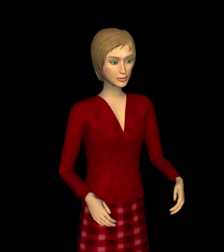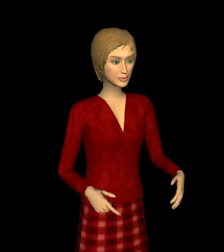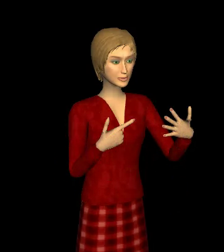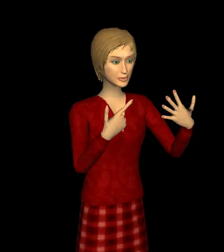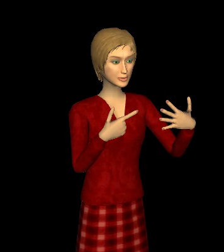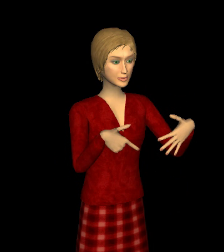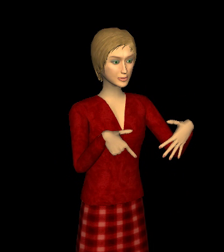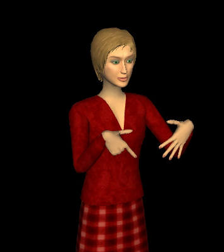17